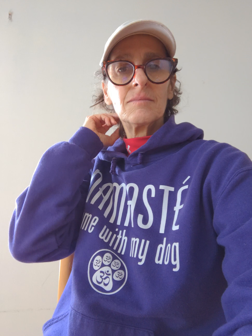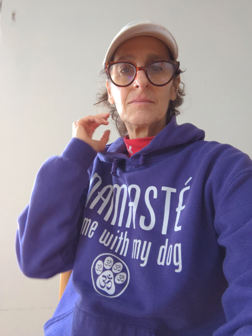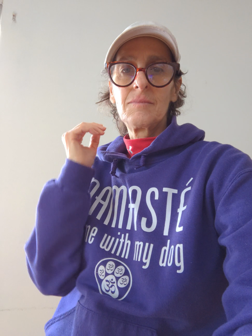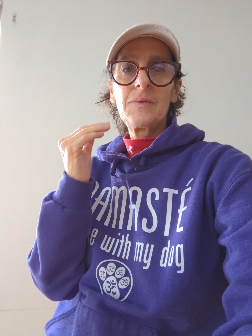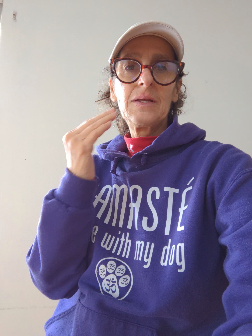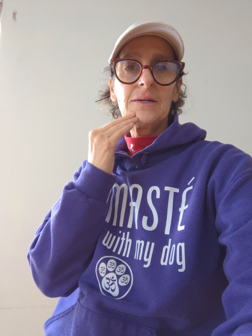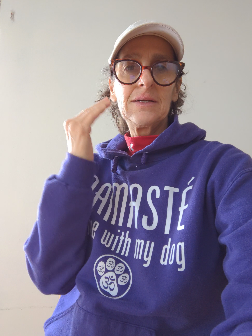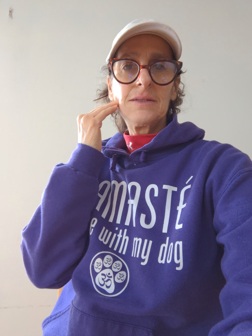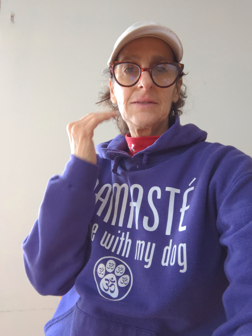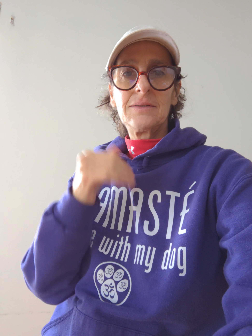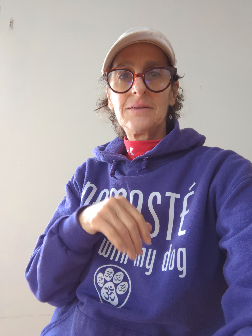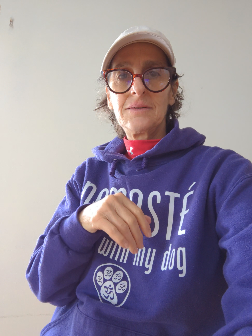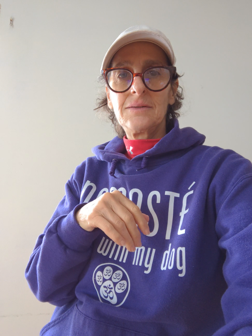kiss